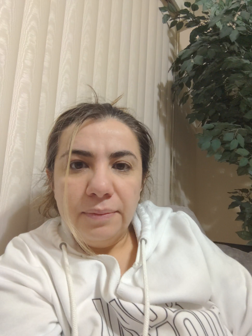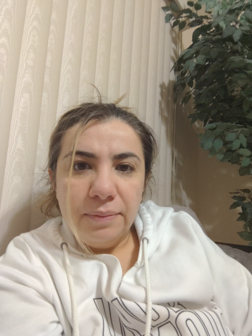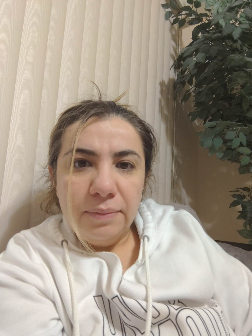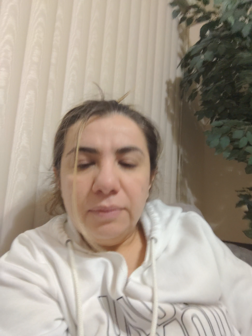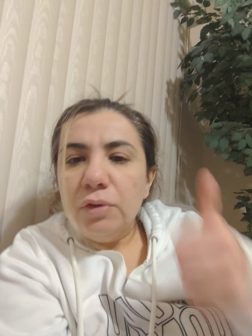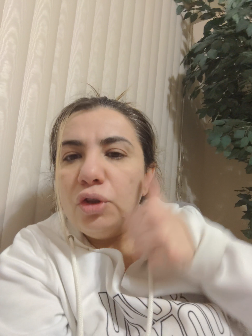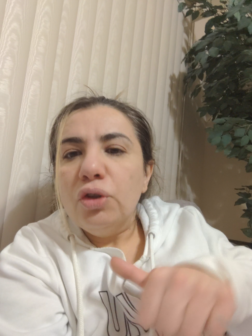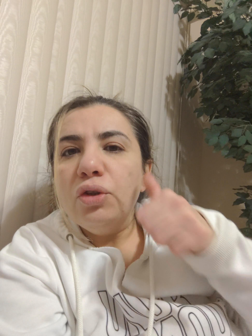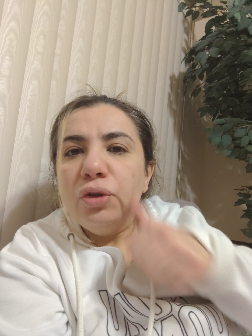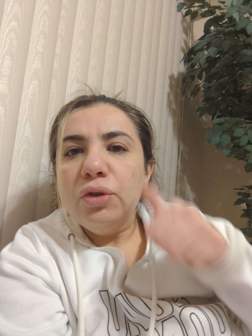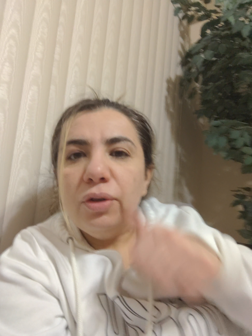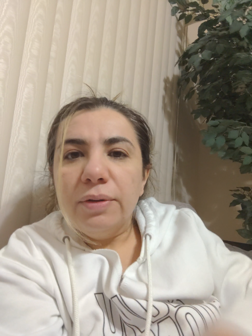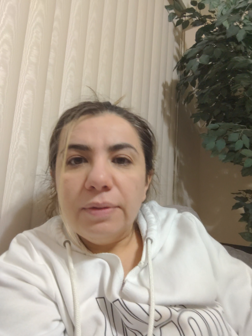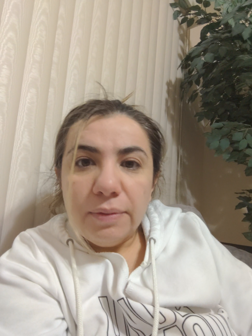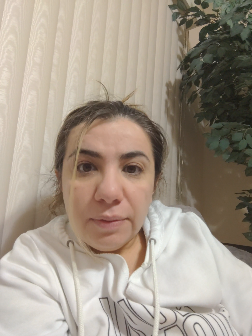girl